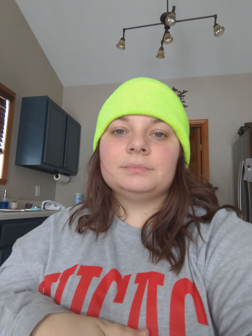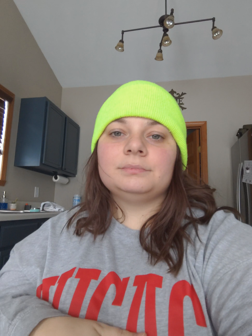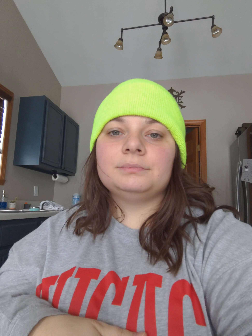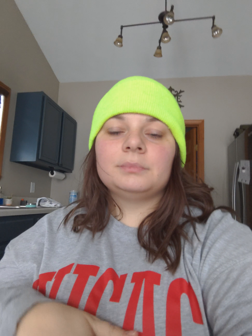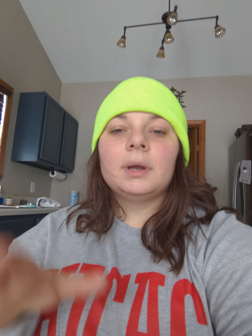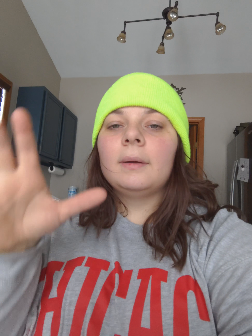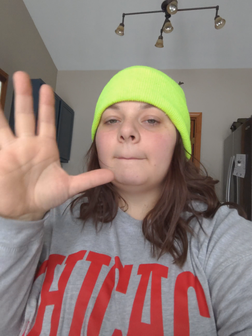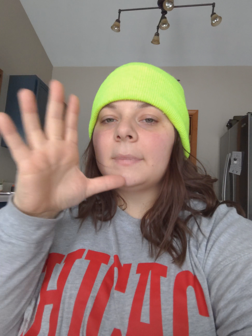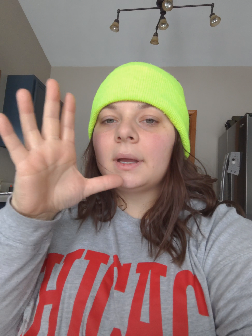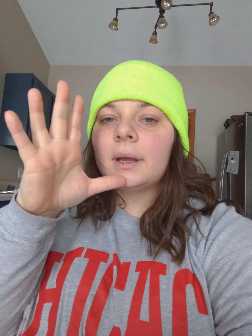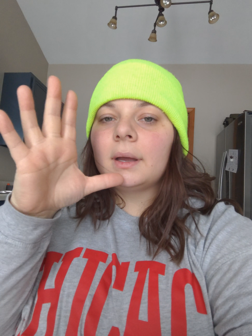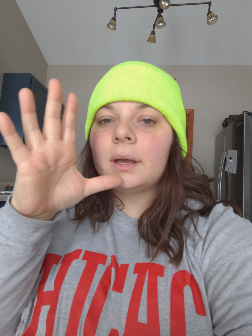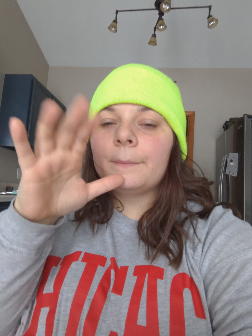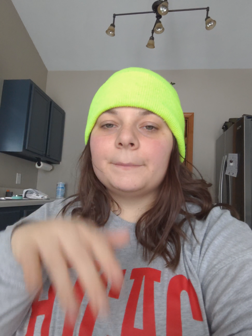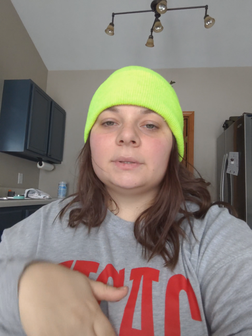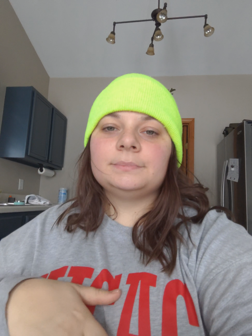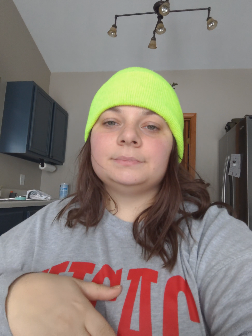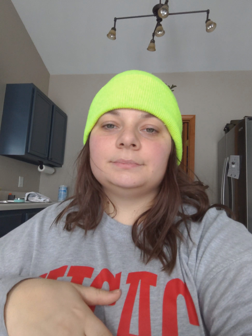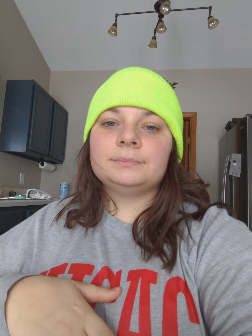mom